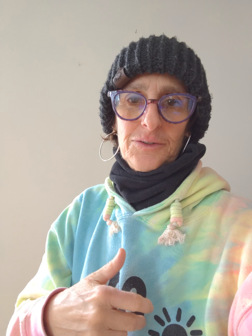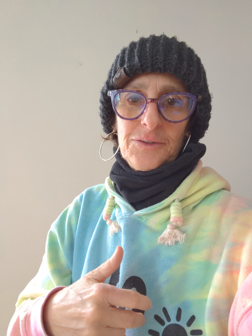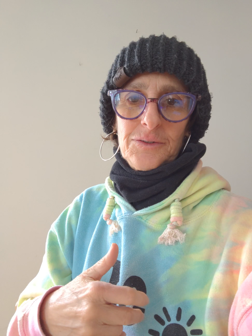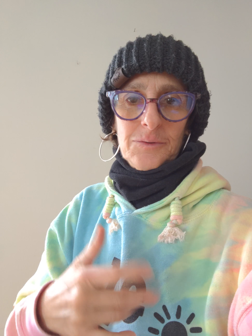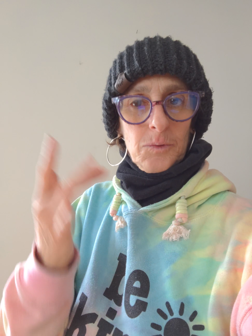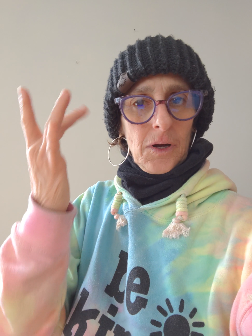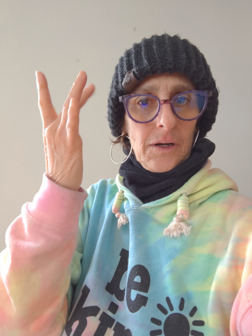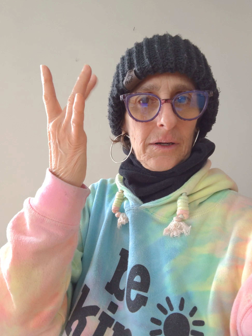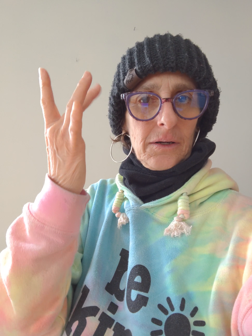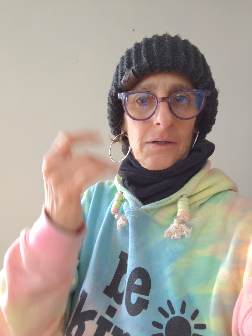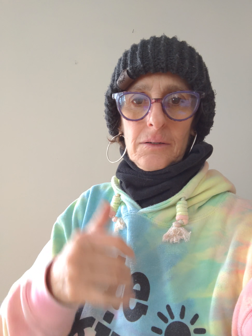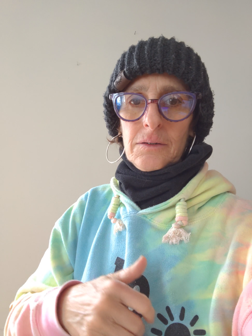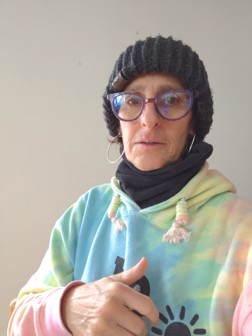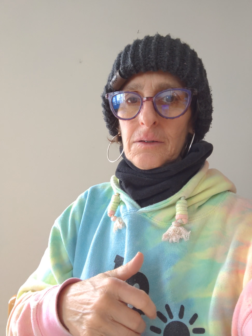why